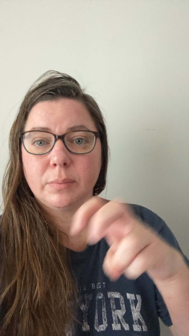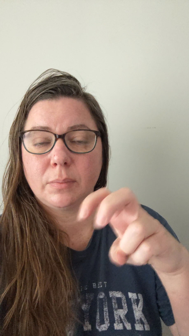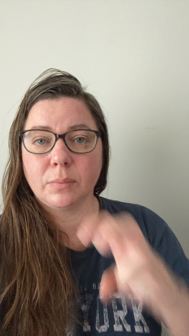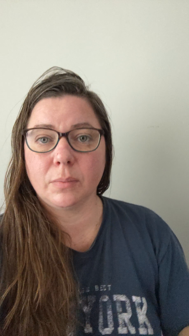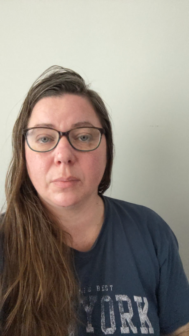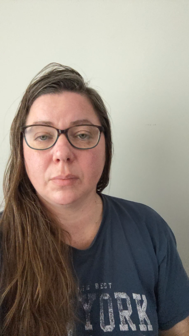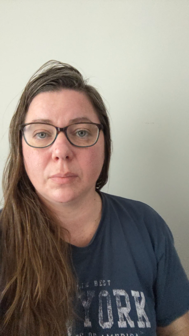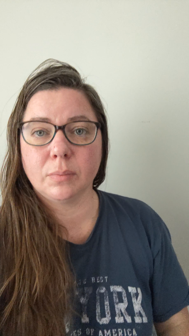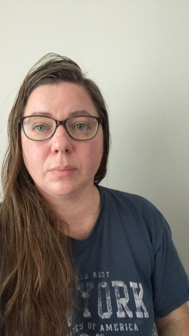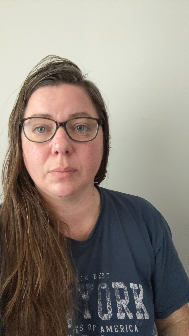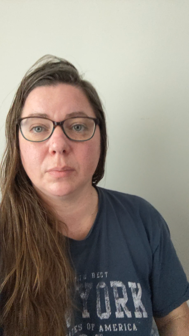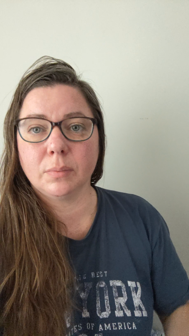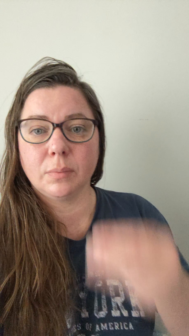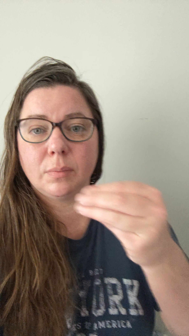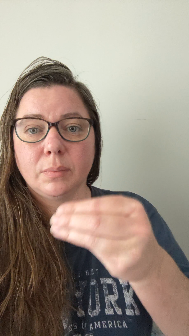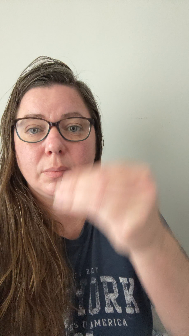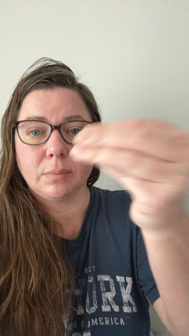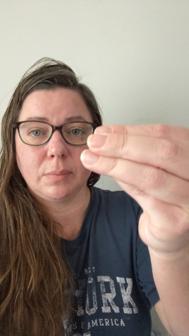buy